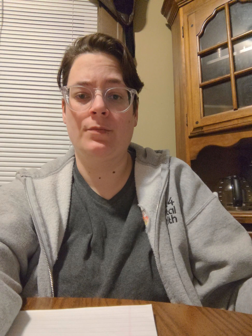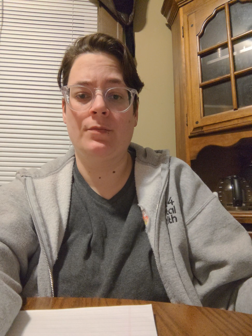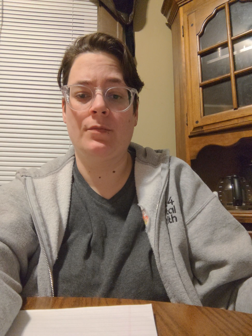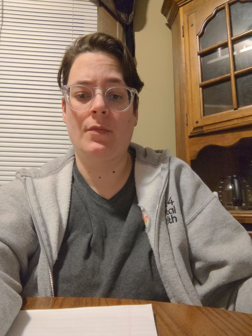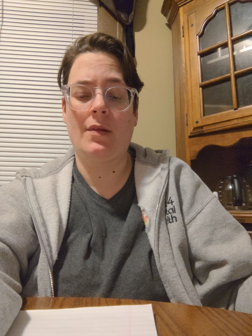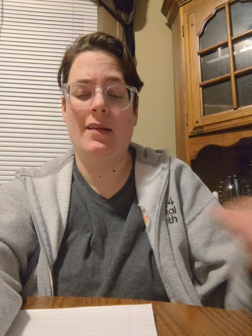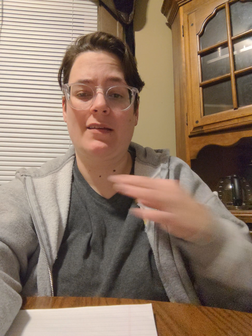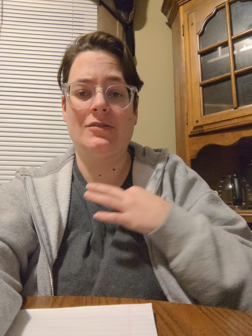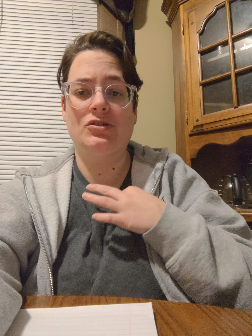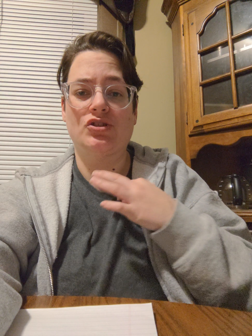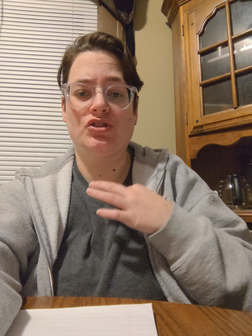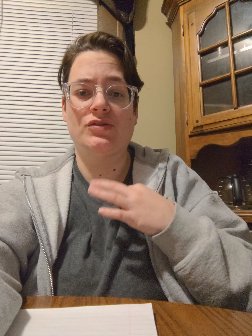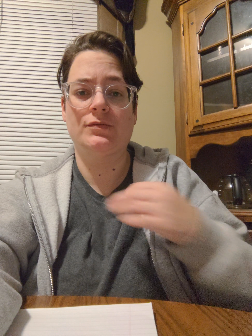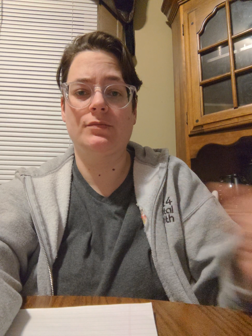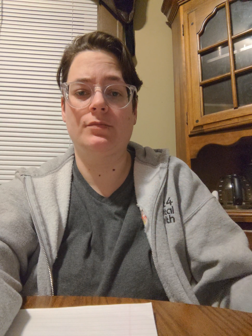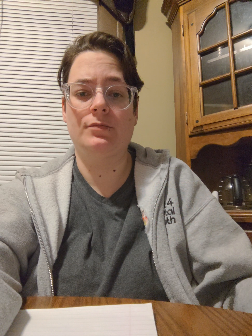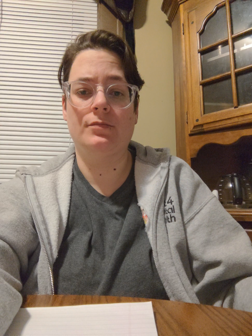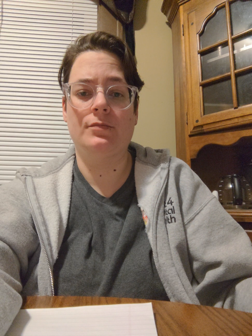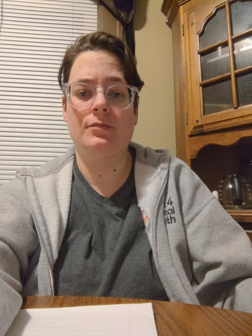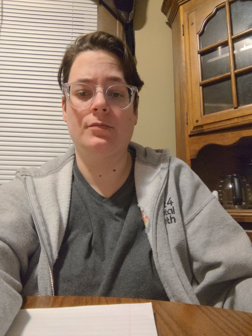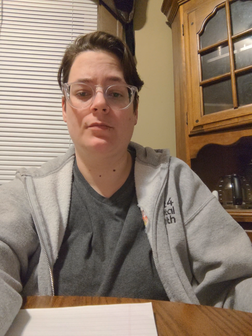shirt